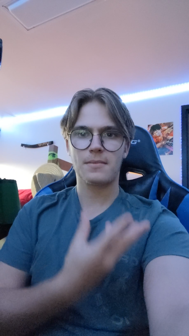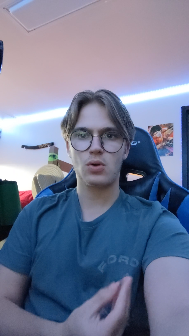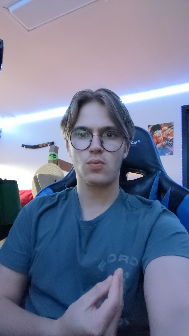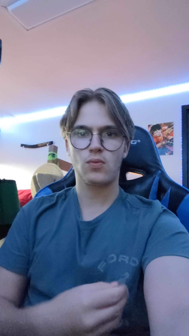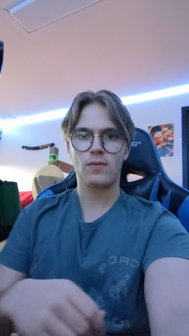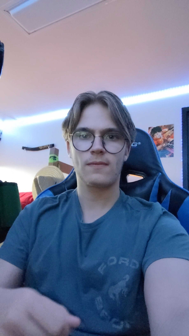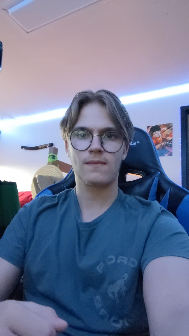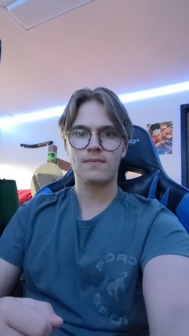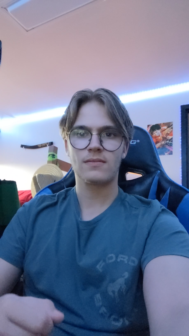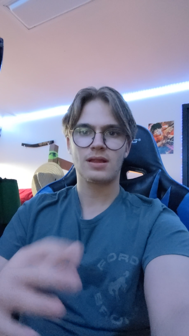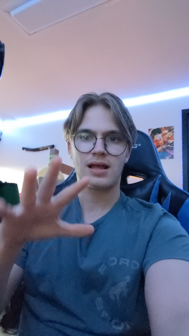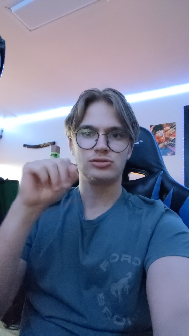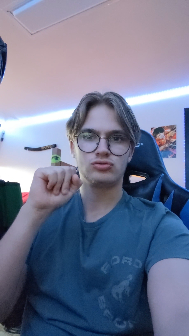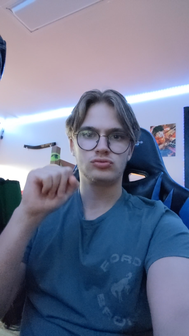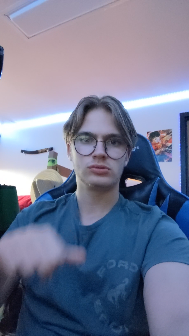catch